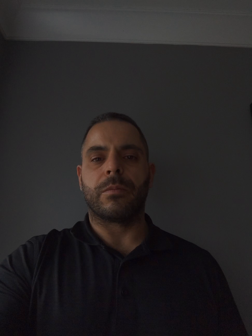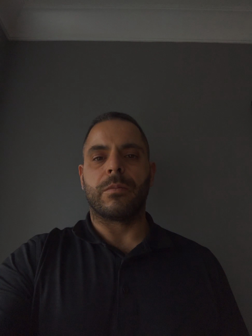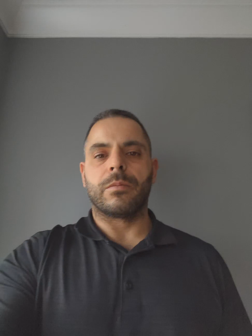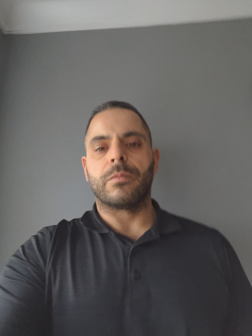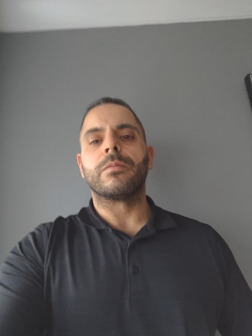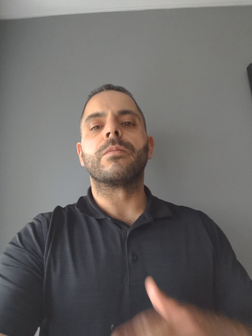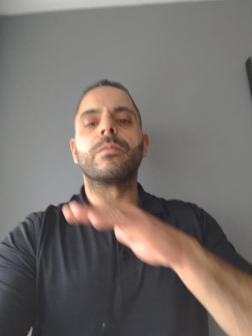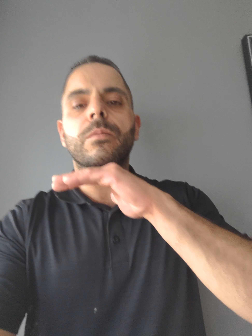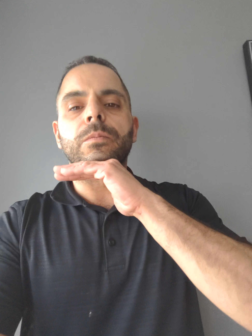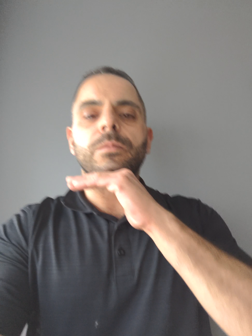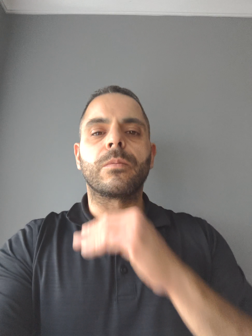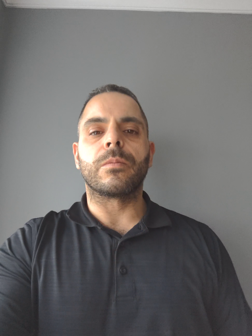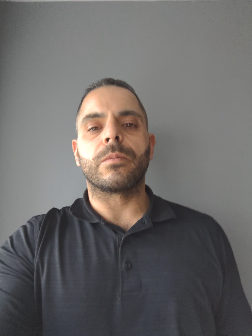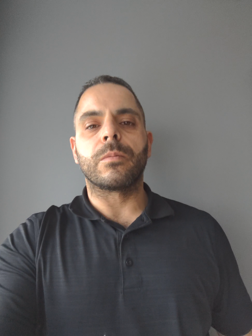pig